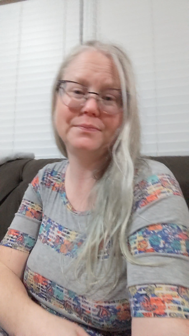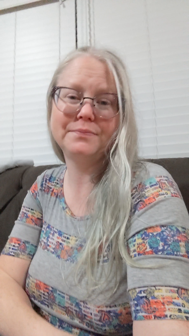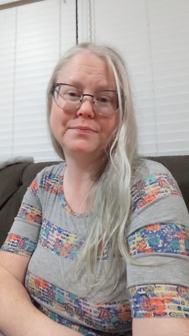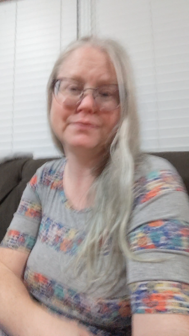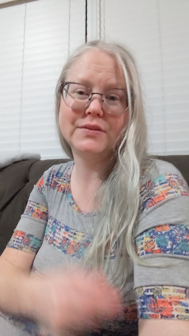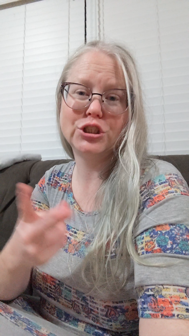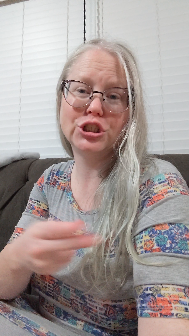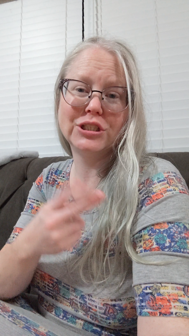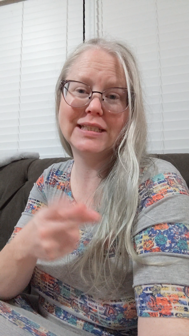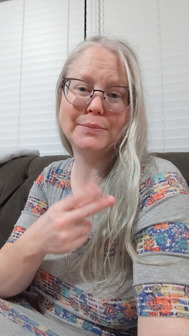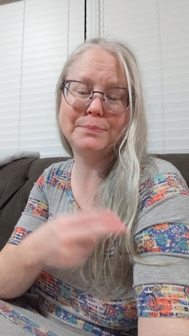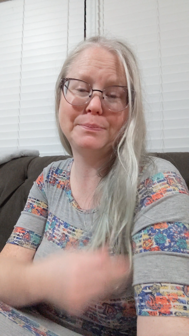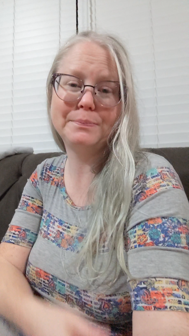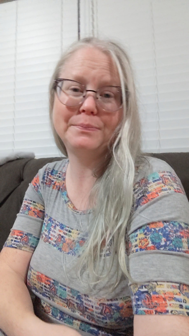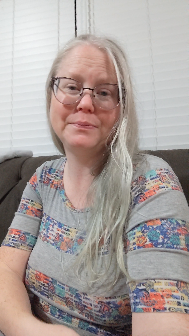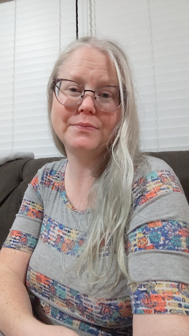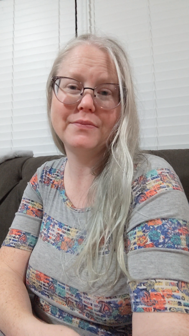sheep